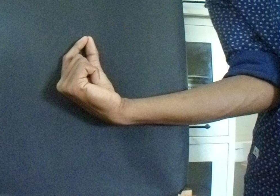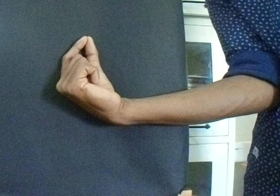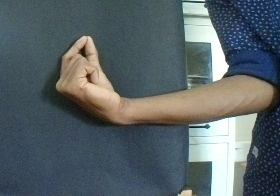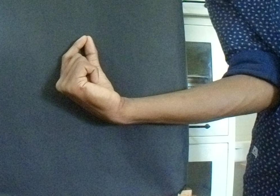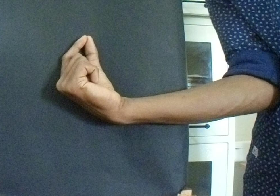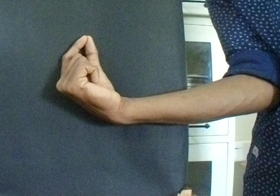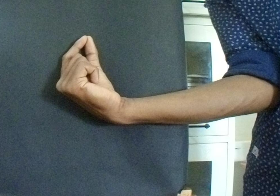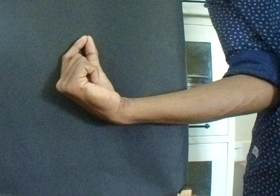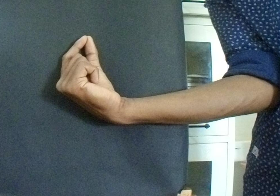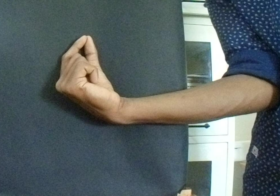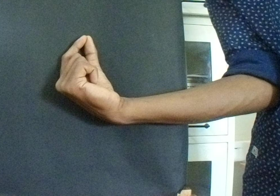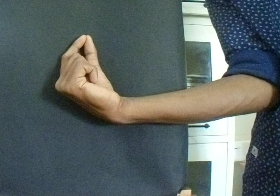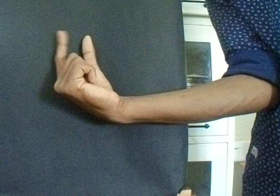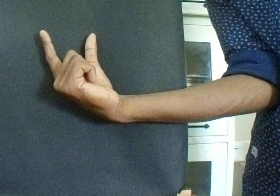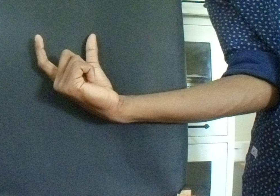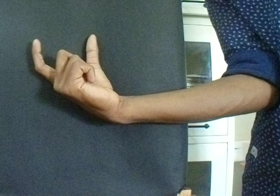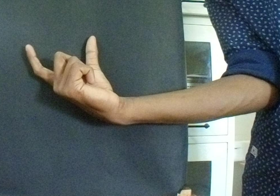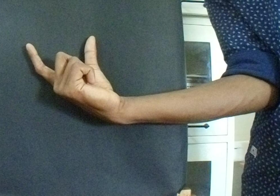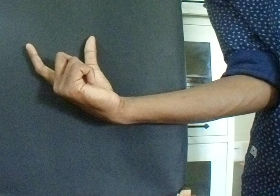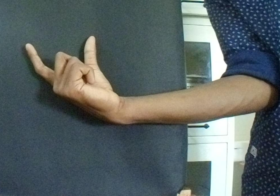thief